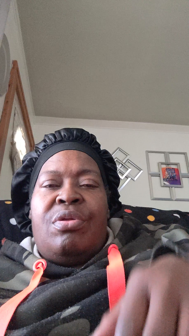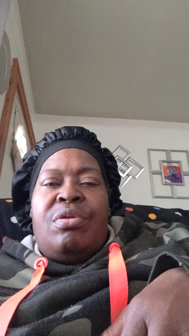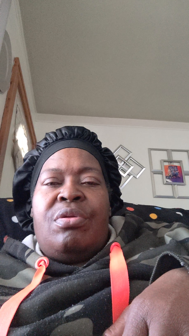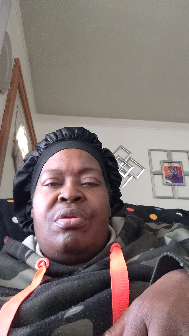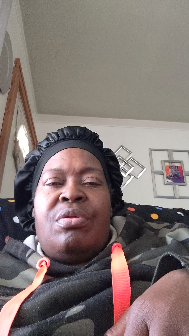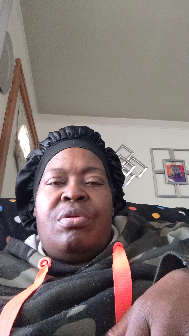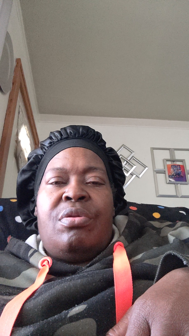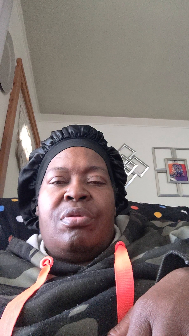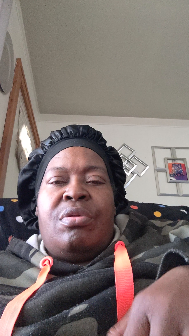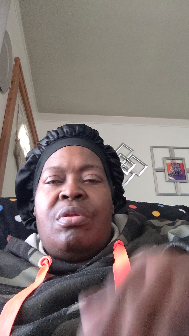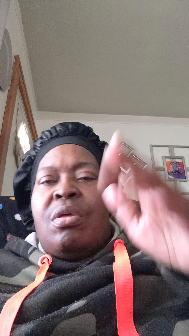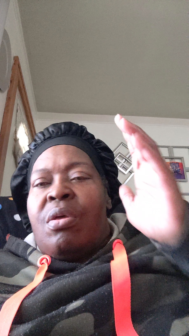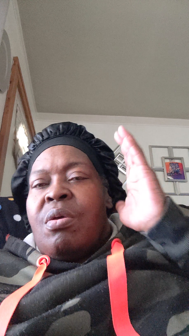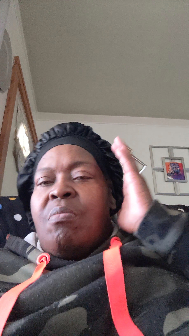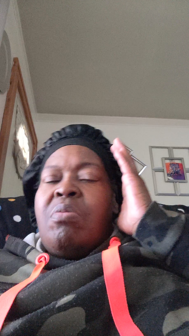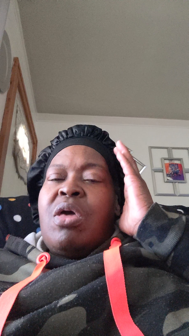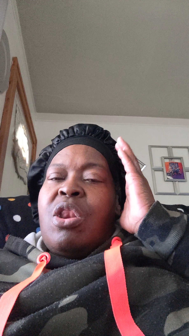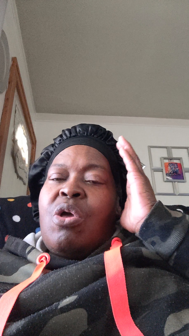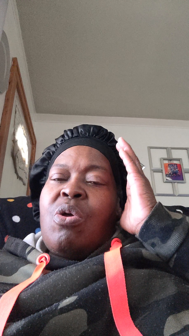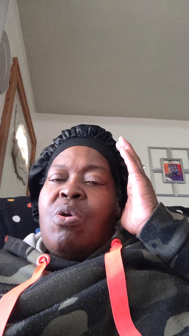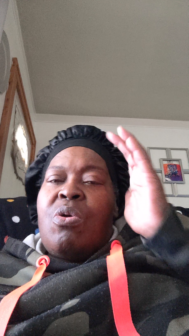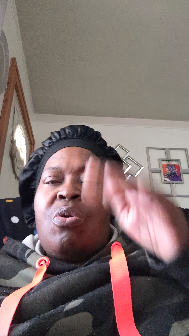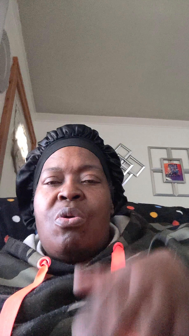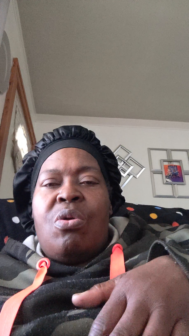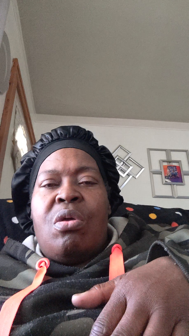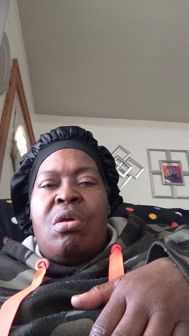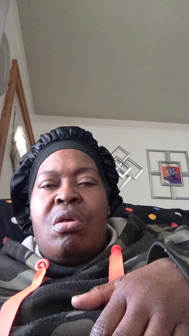pillow